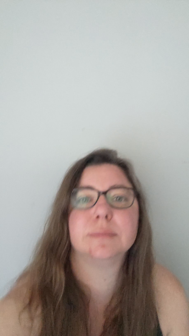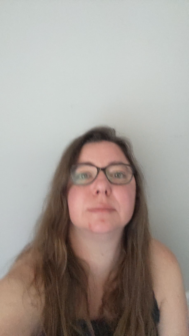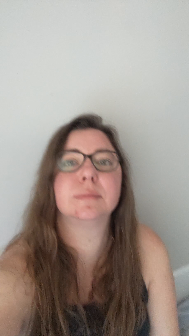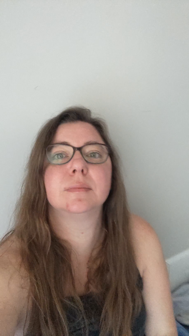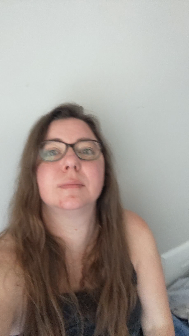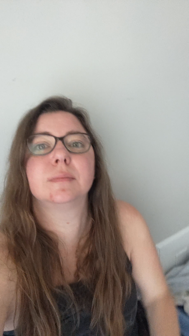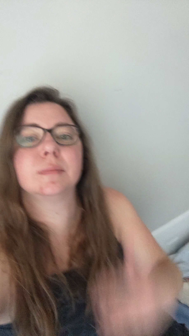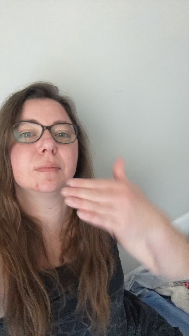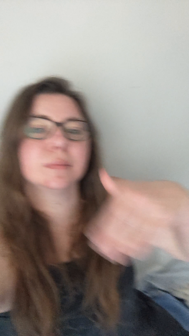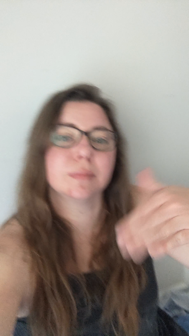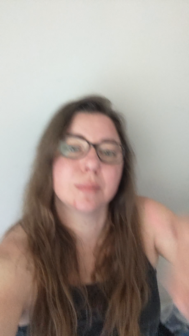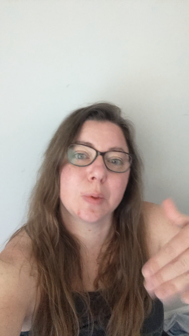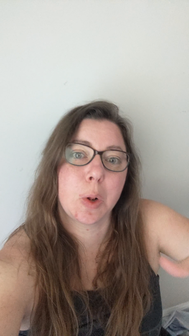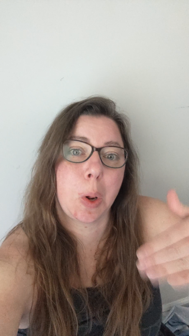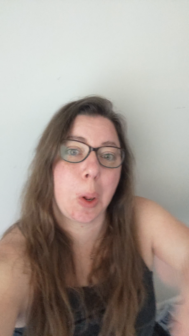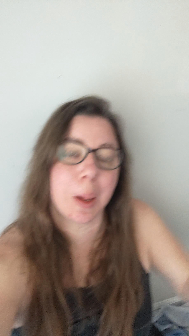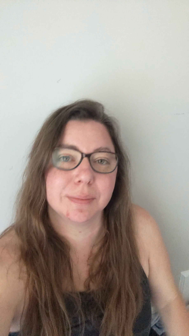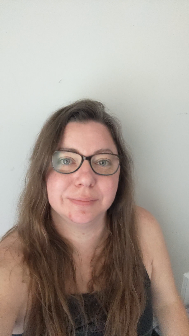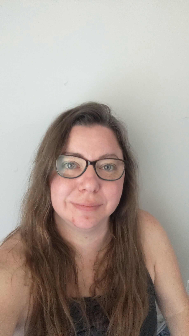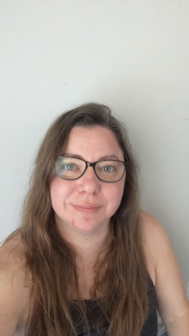shorts